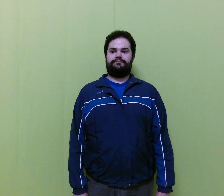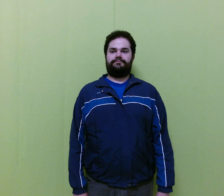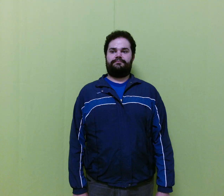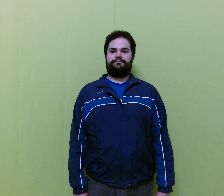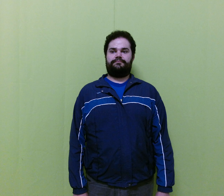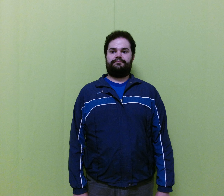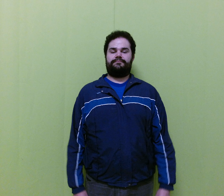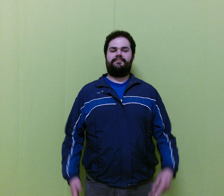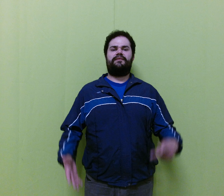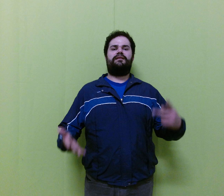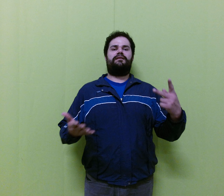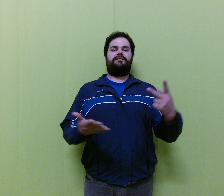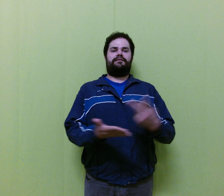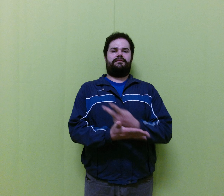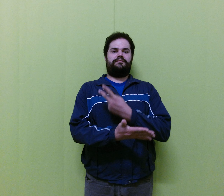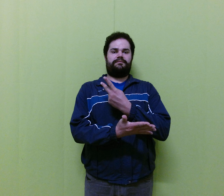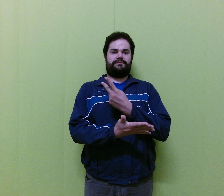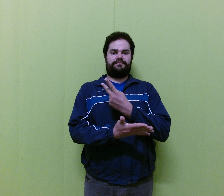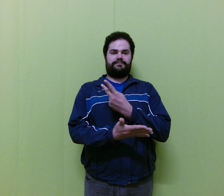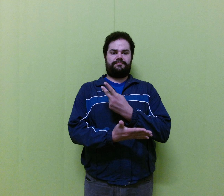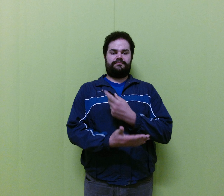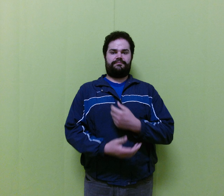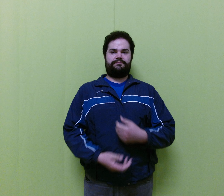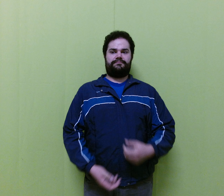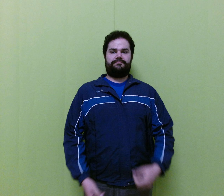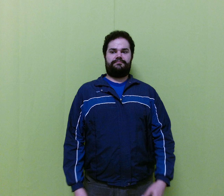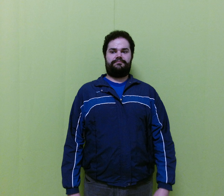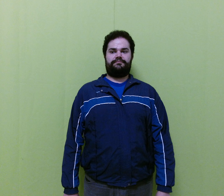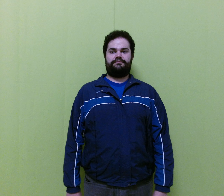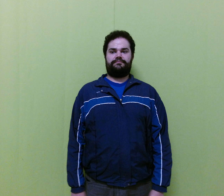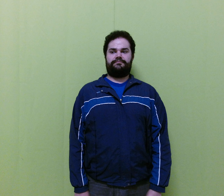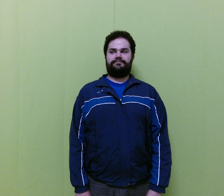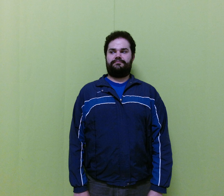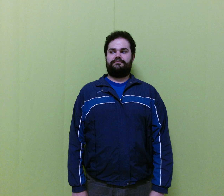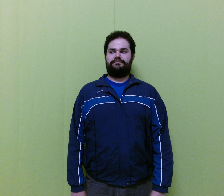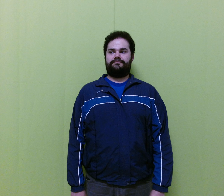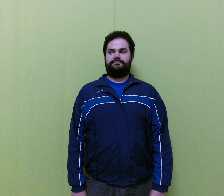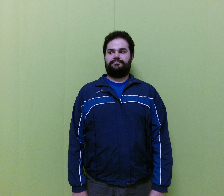acontecer